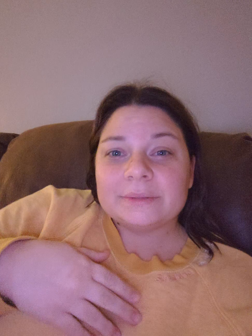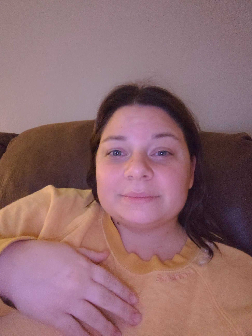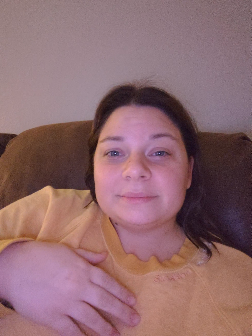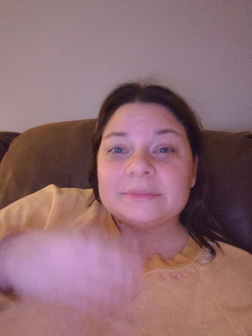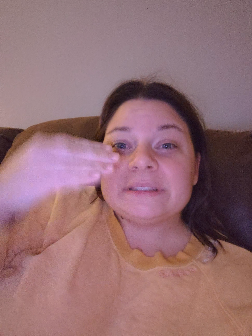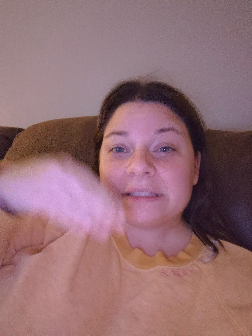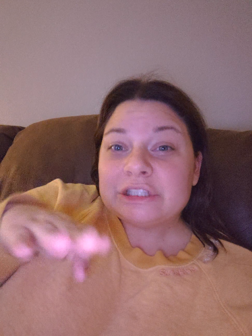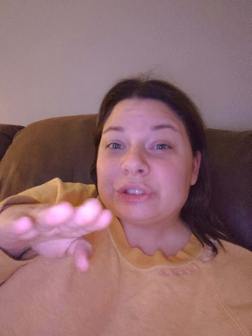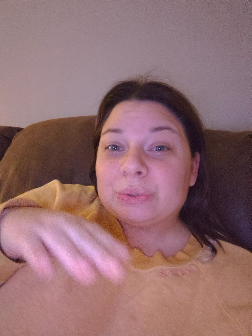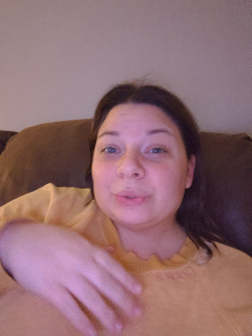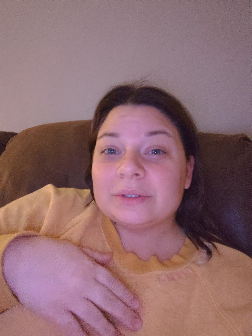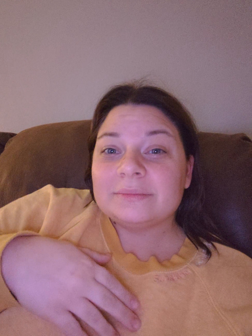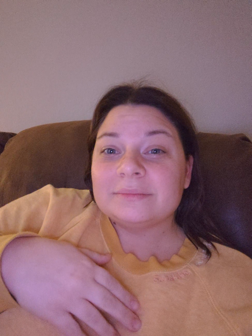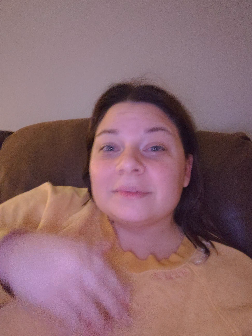into